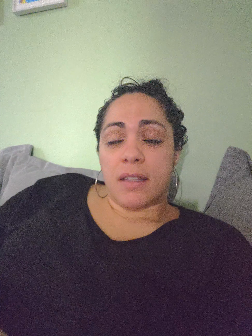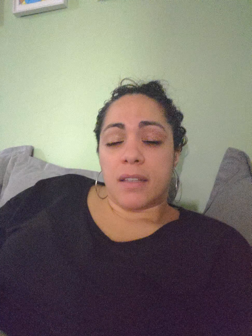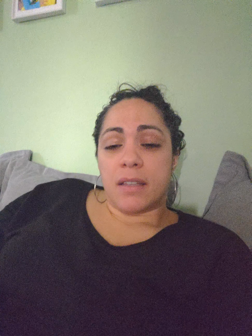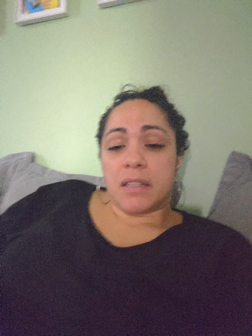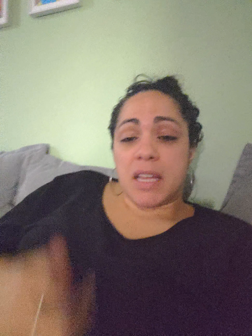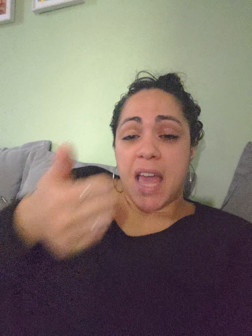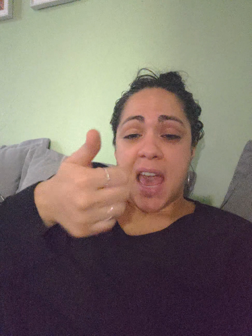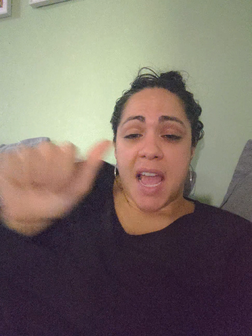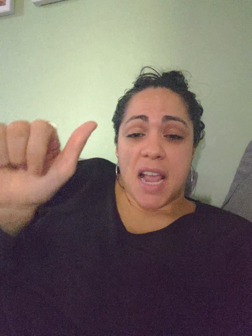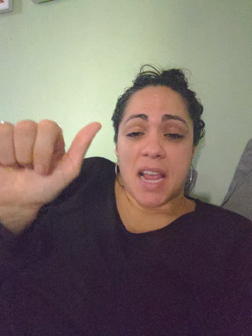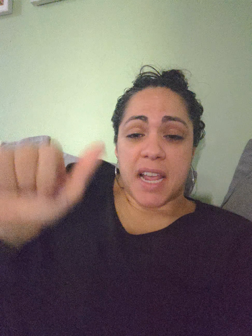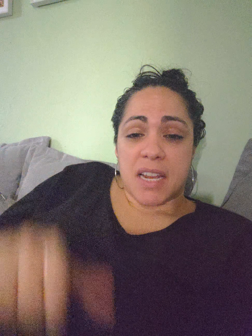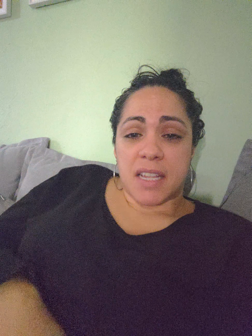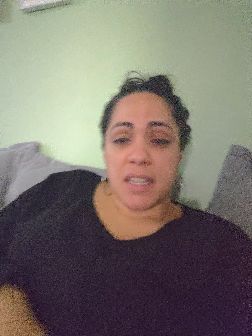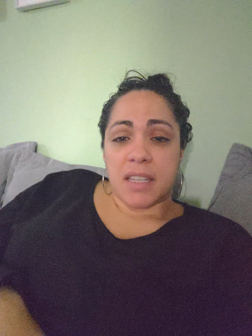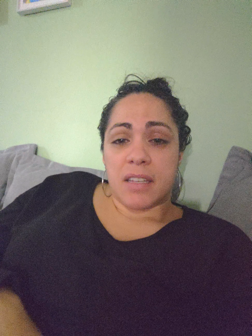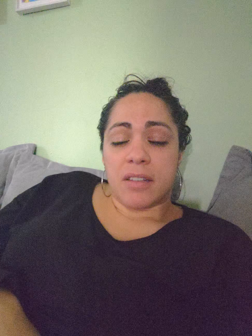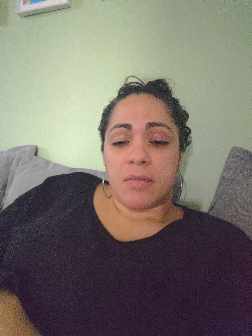any